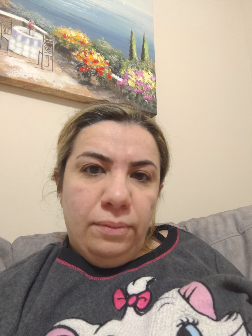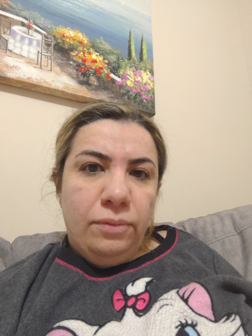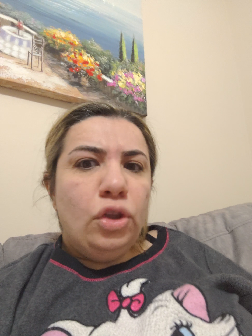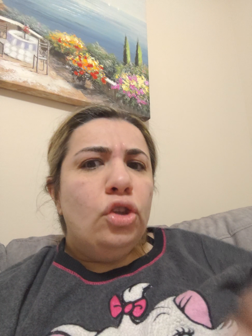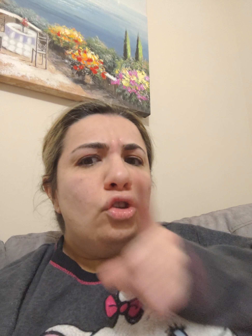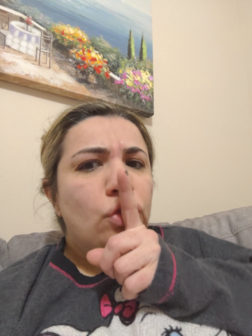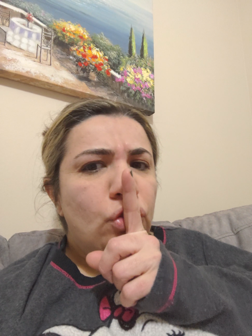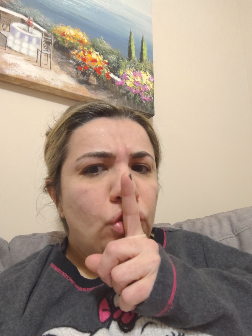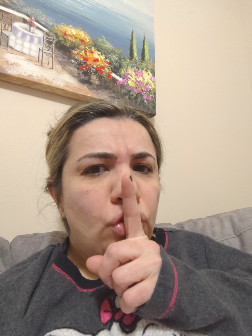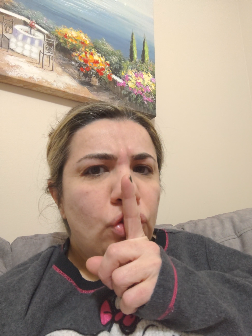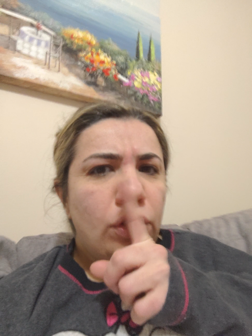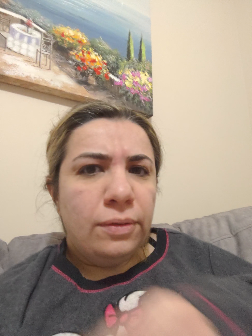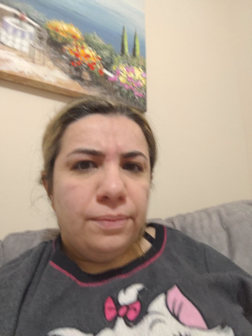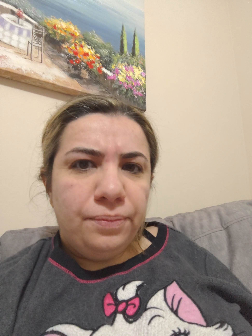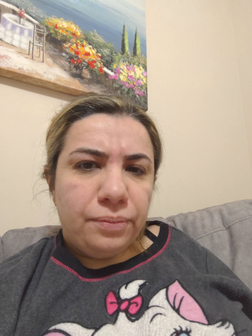shhh